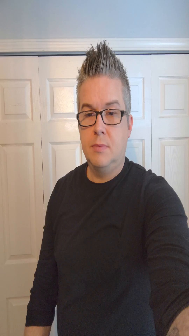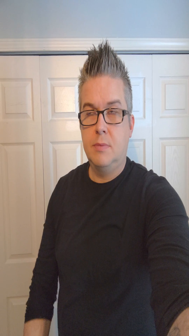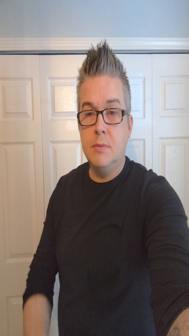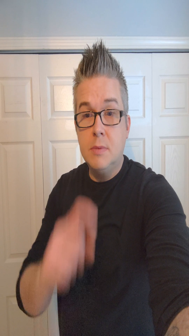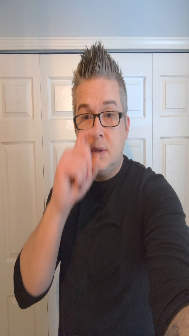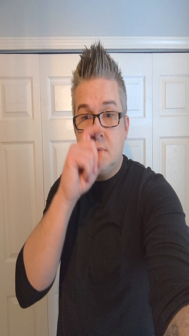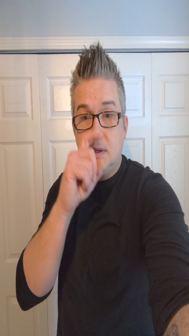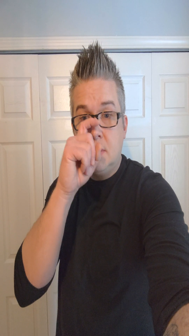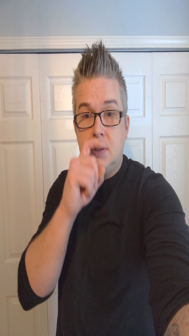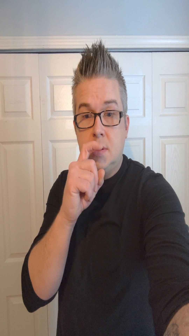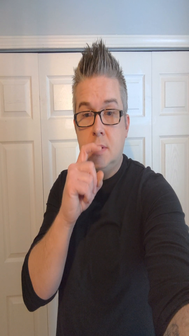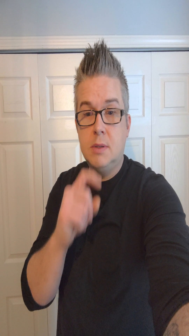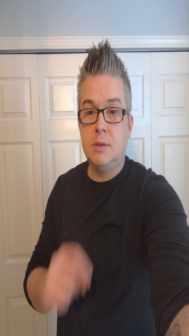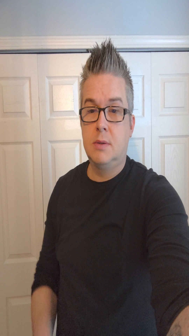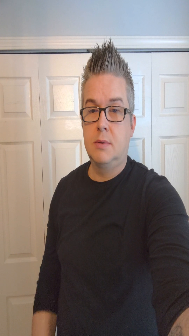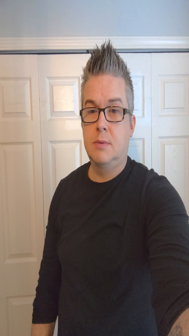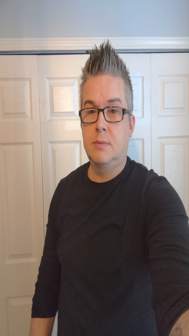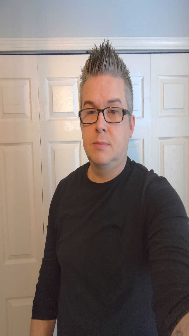doll